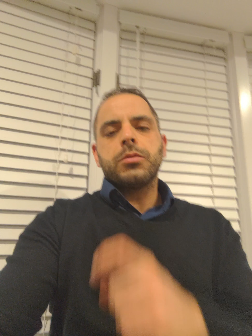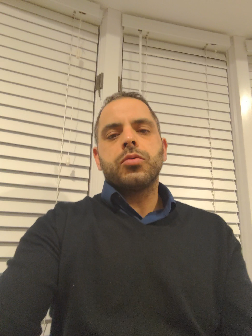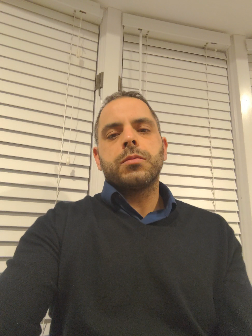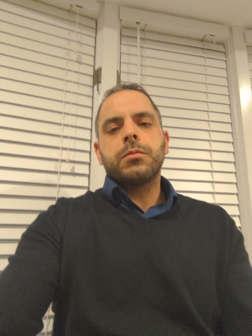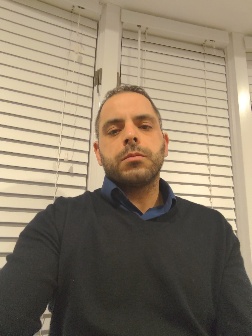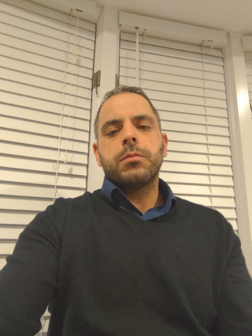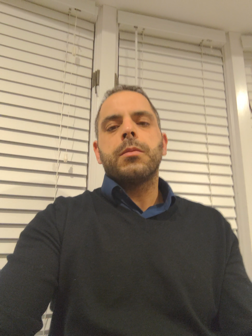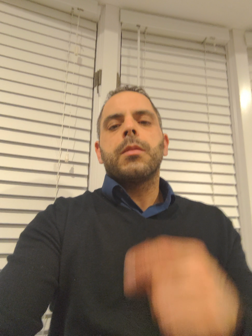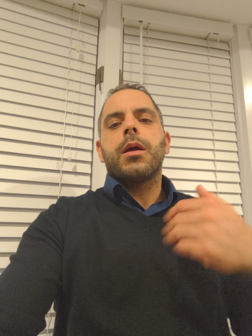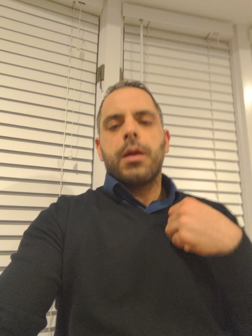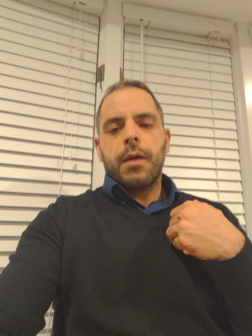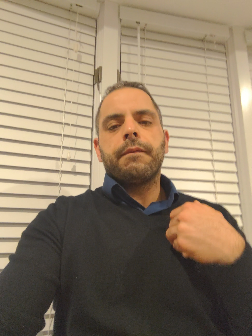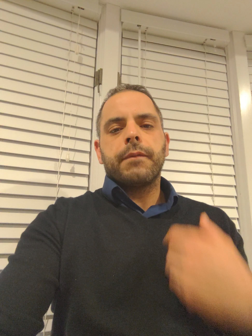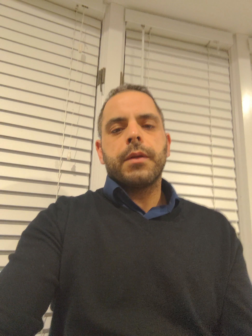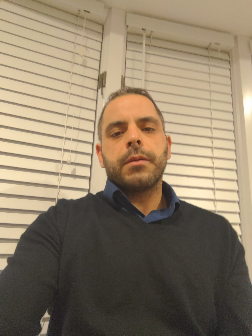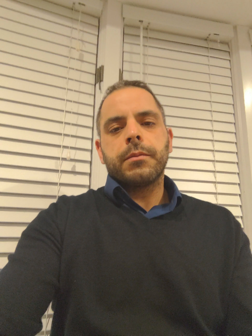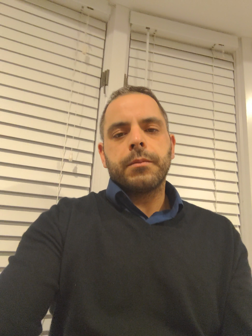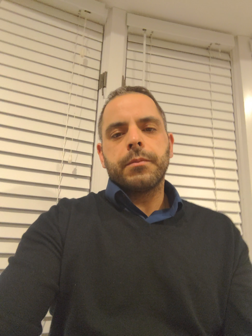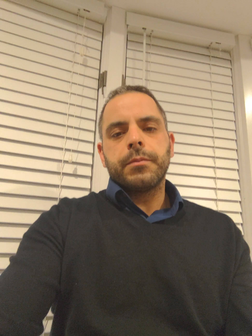have